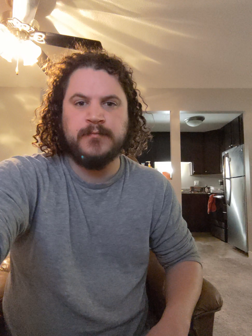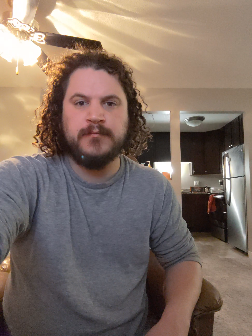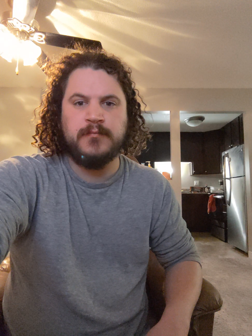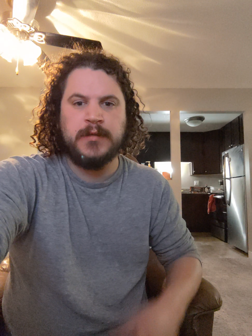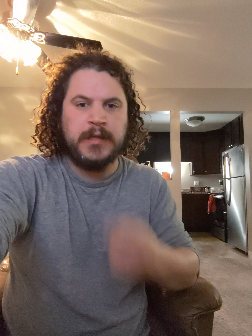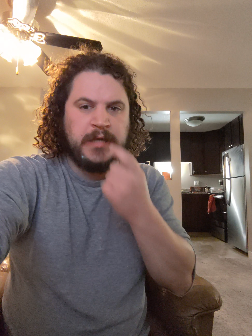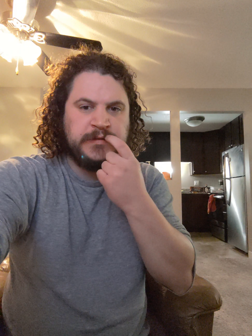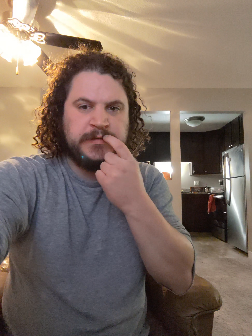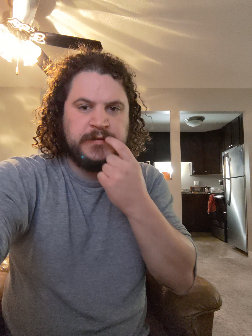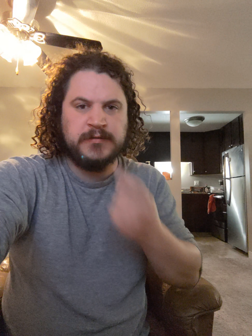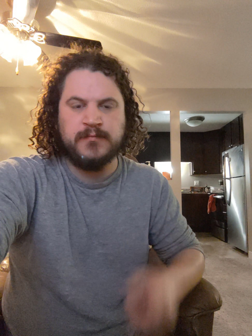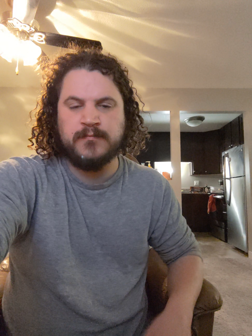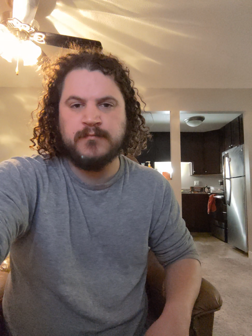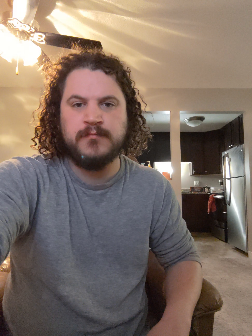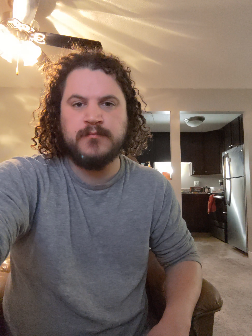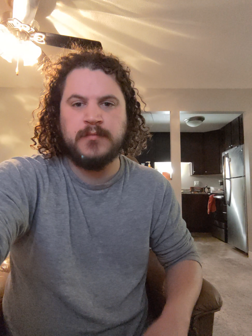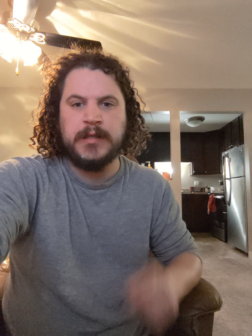window